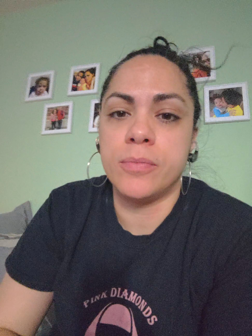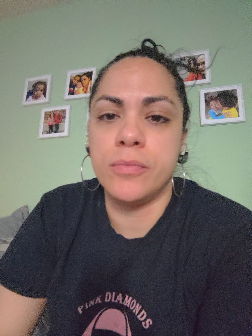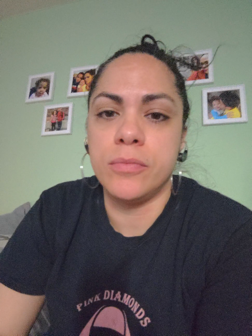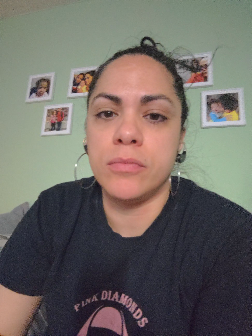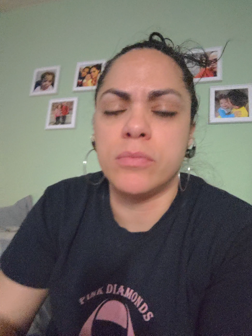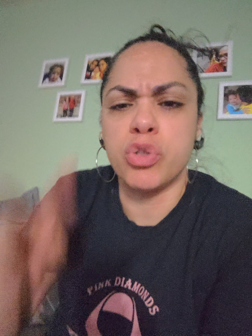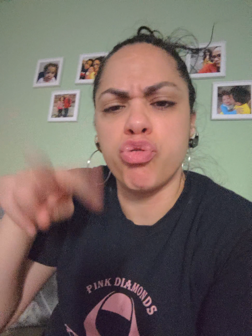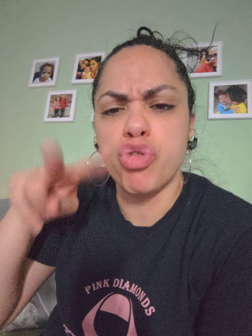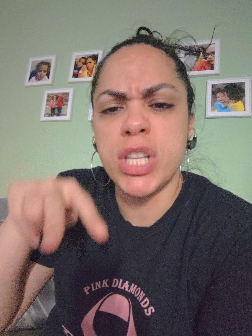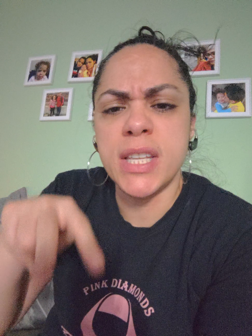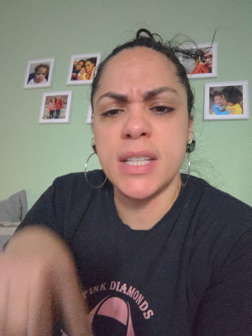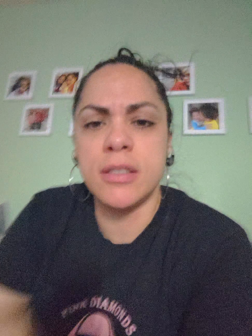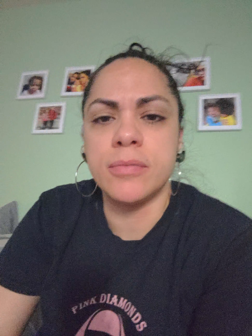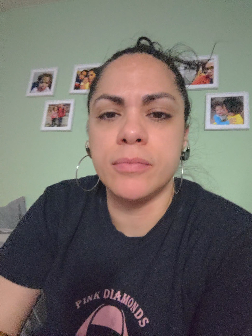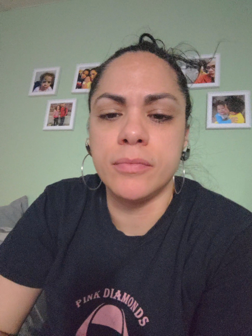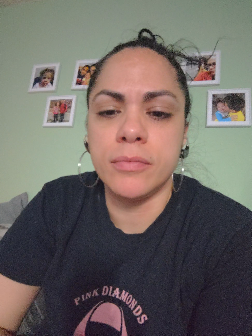read